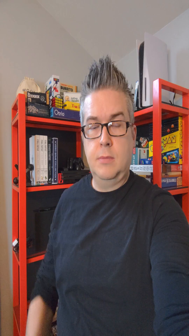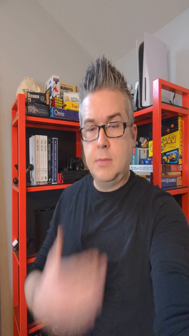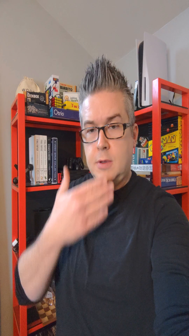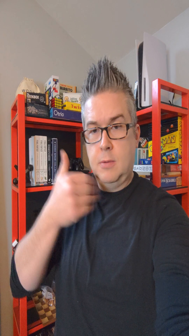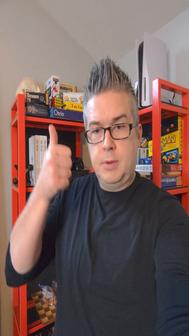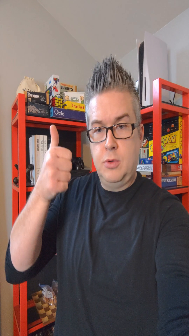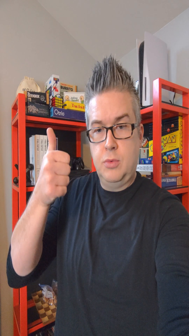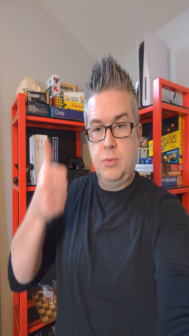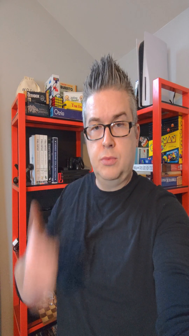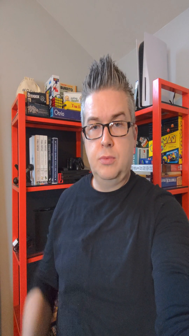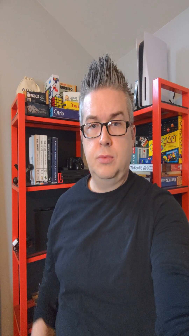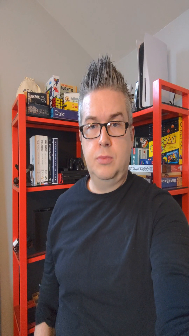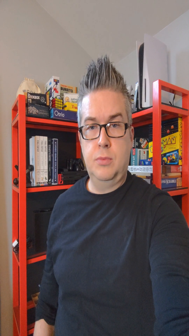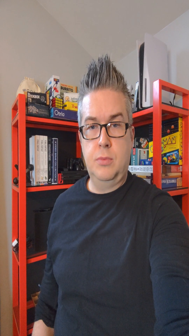better